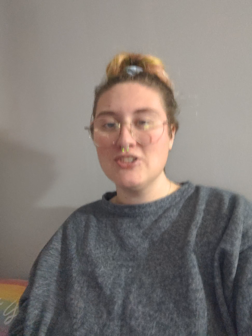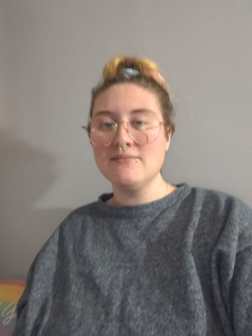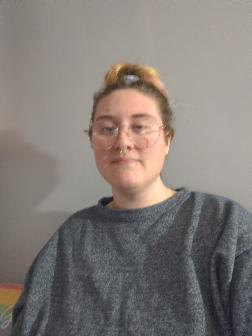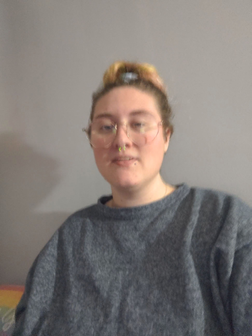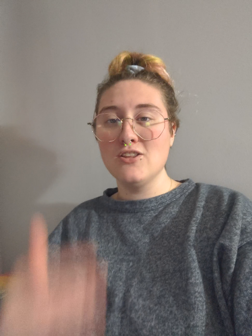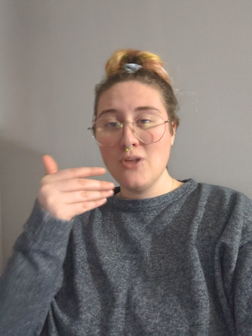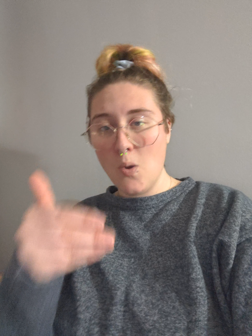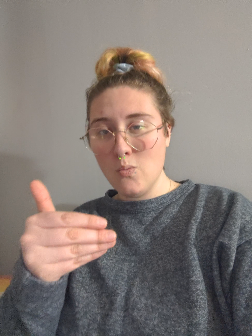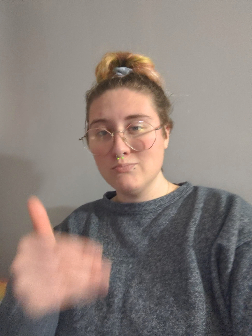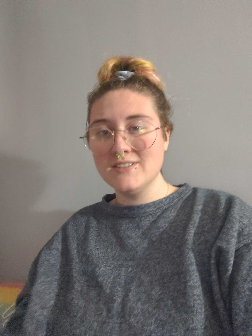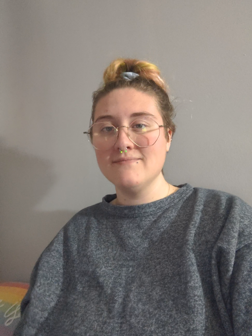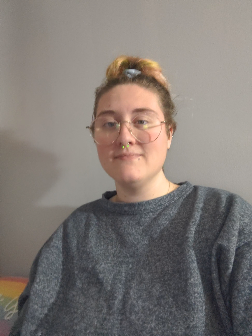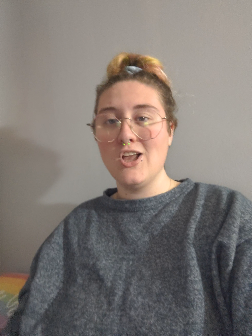close